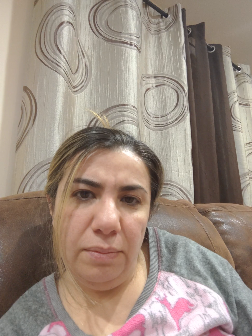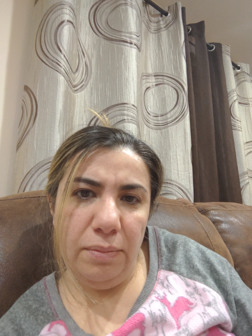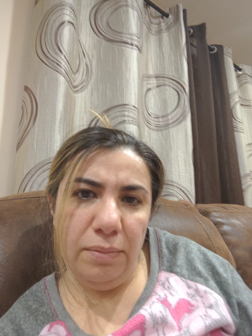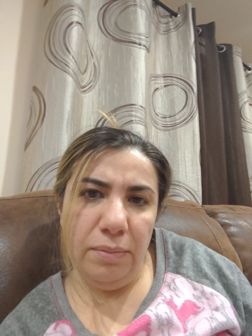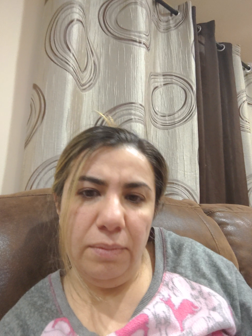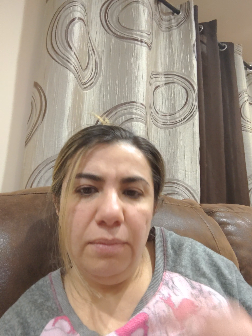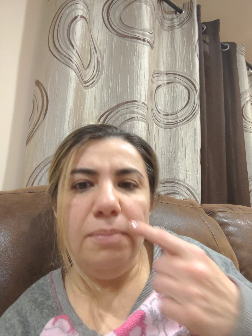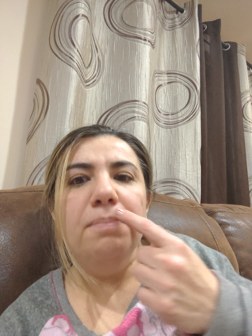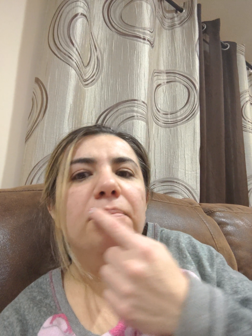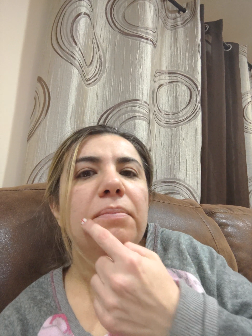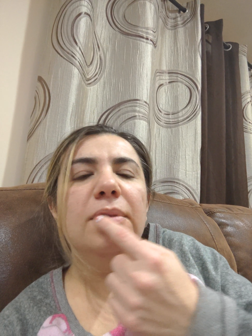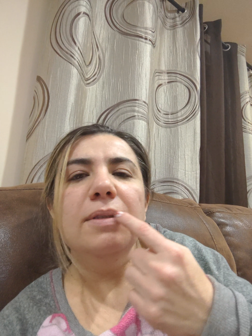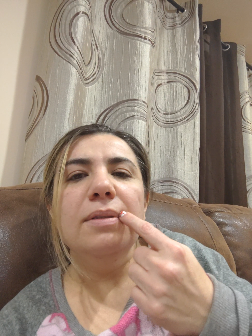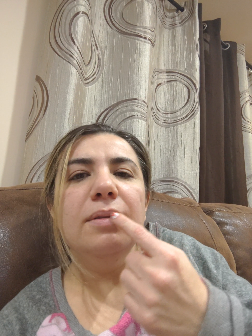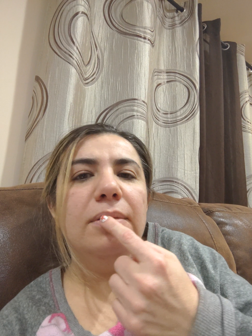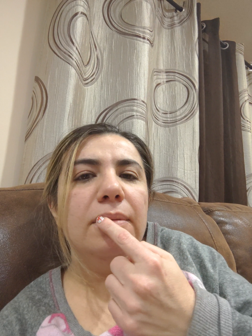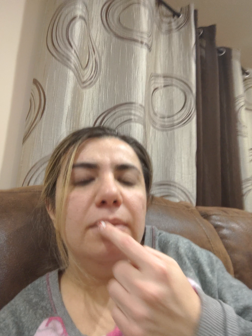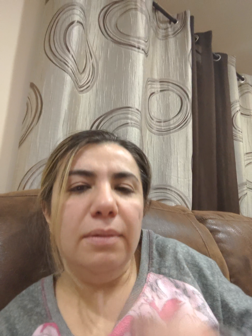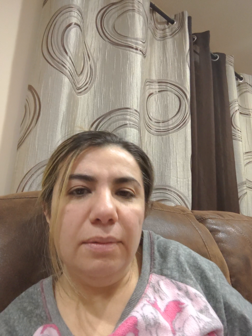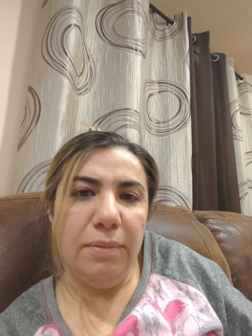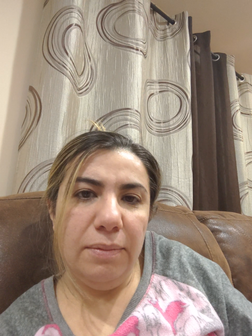tooth